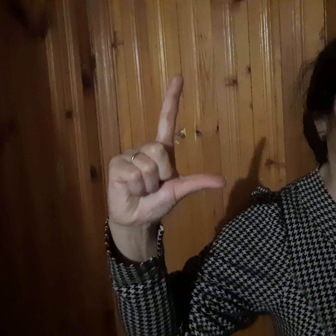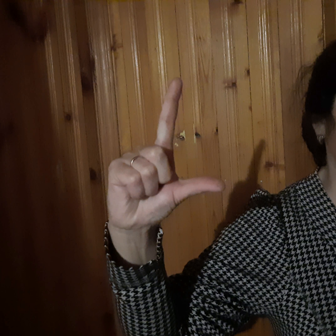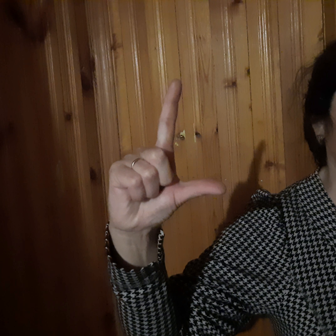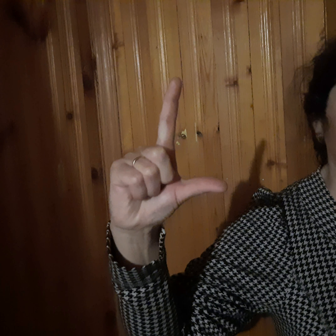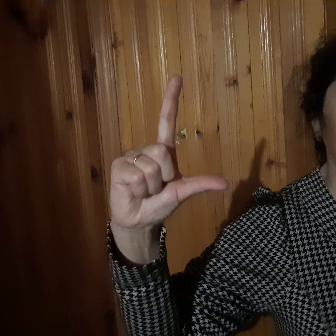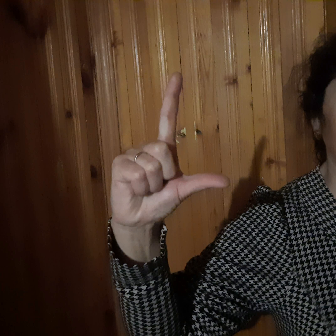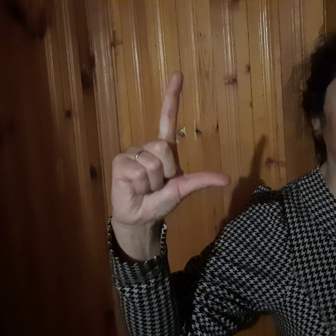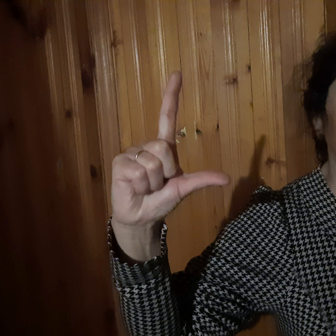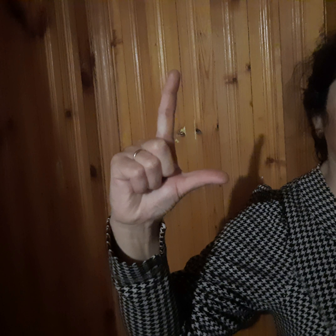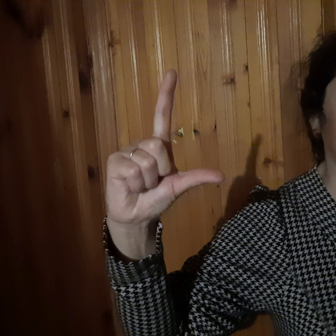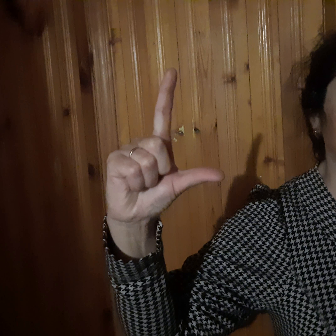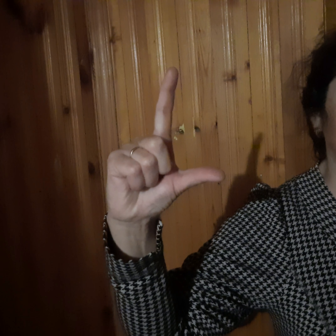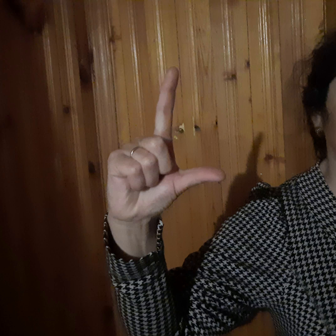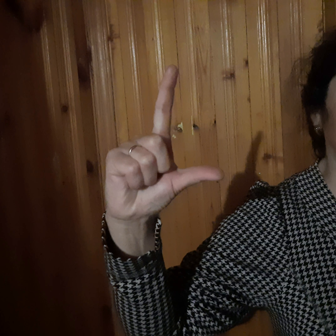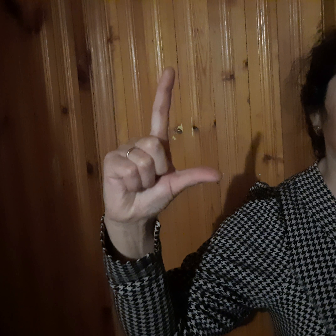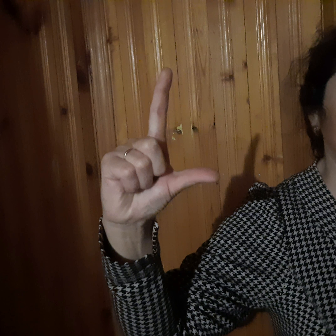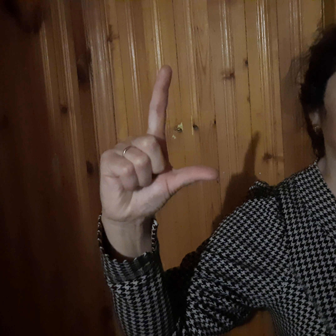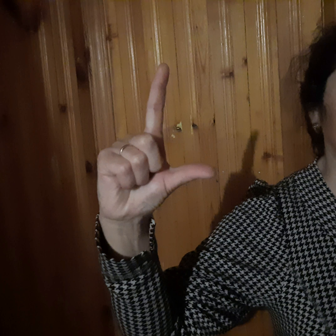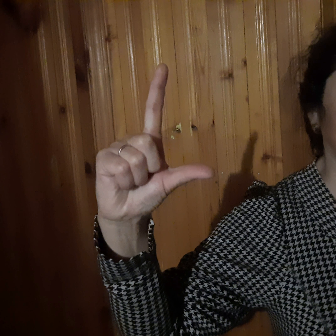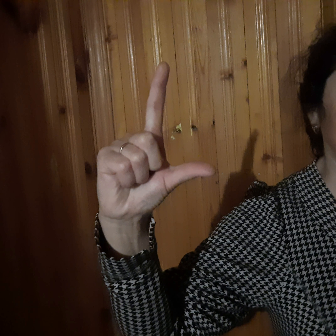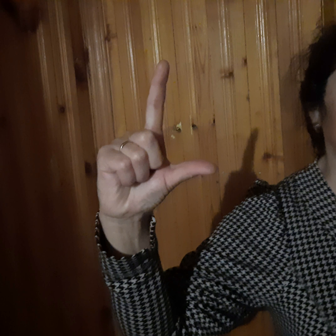Ь